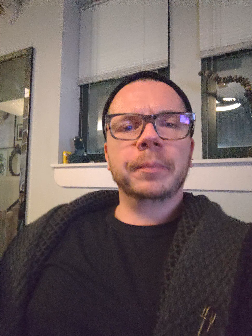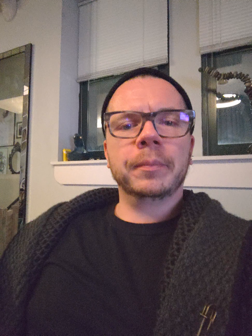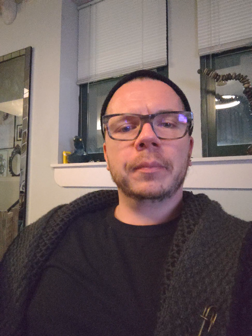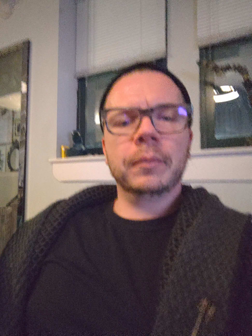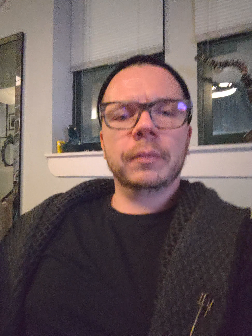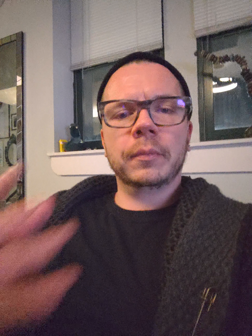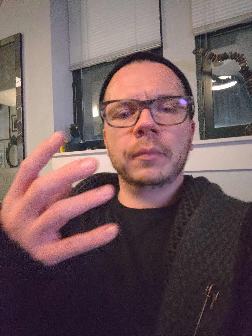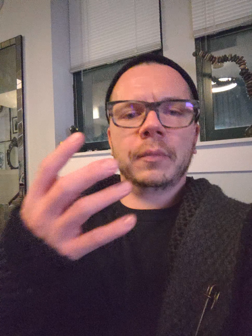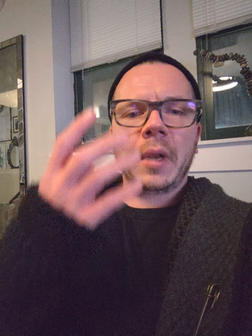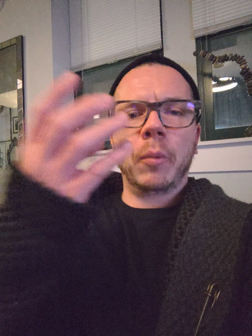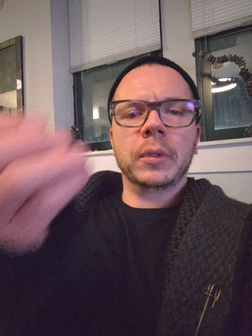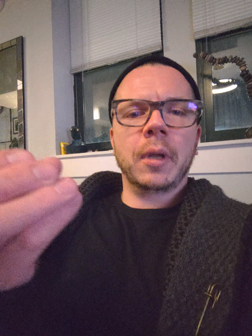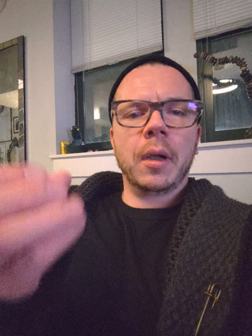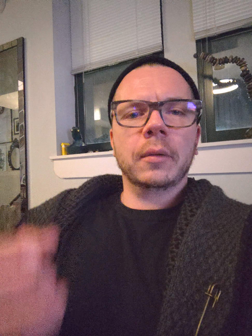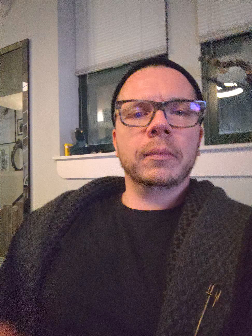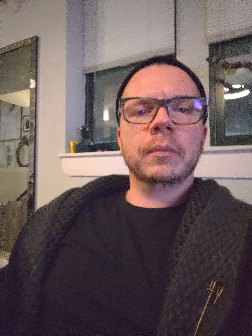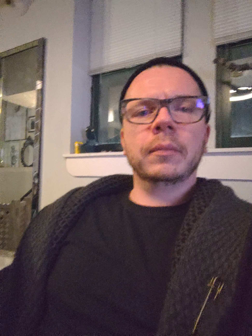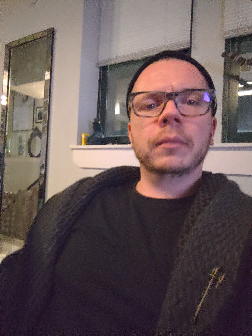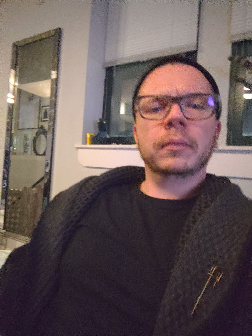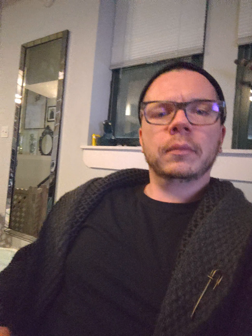outside